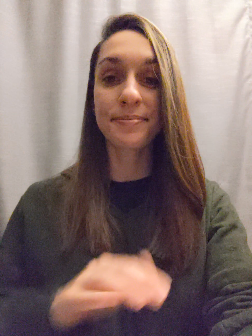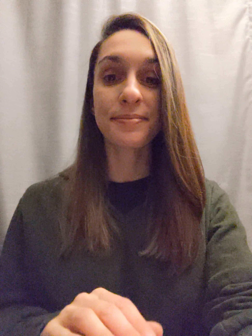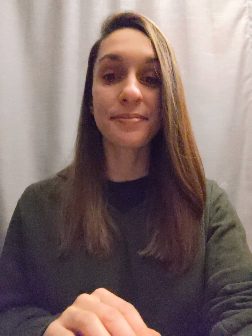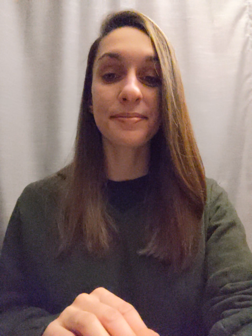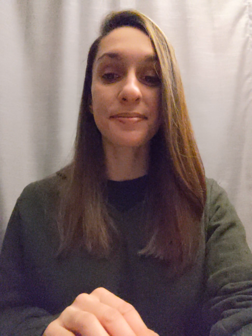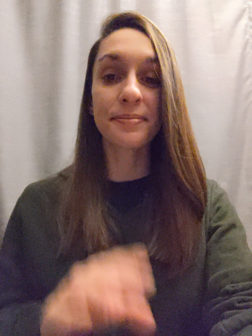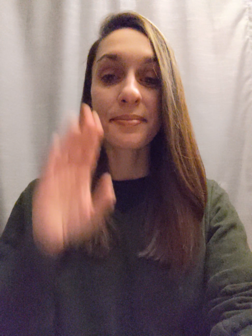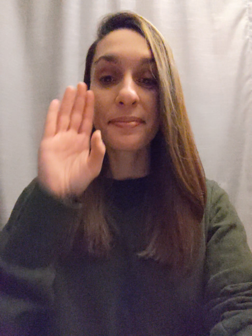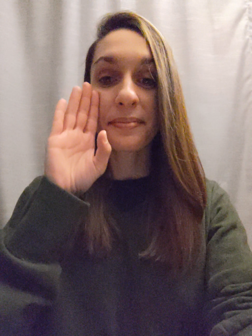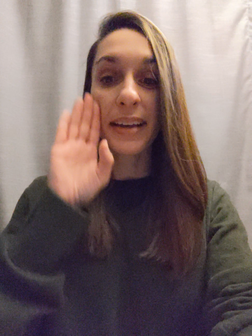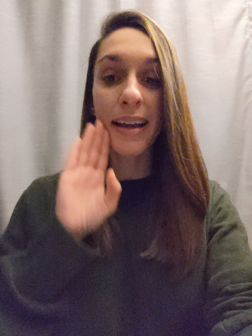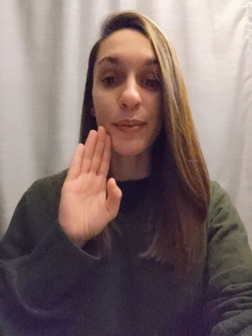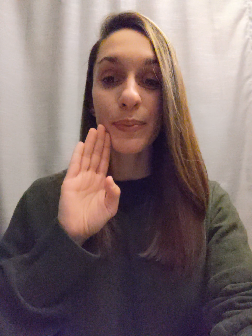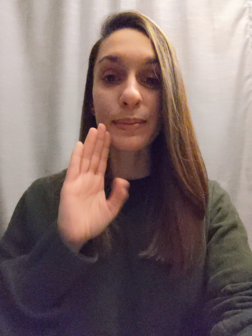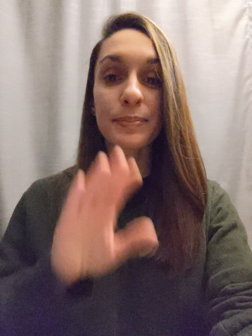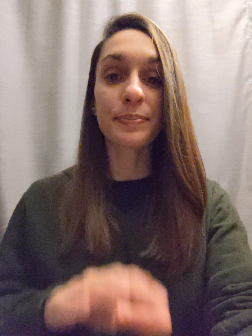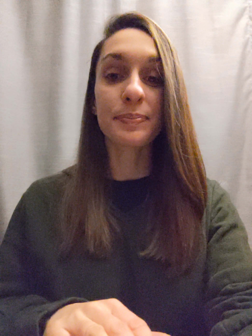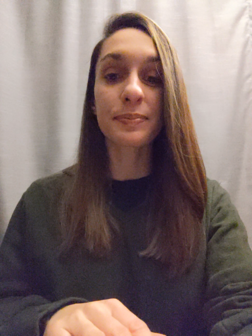brown